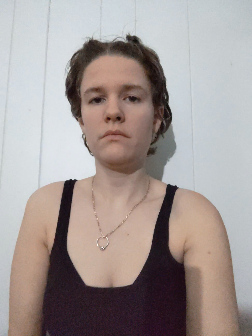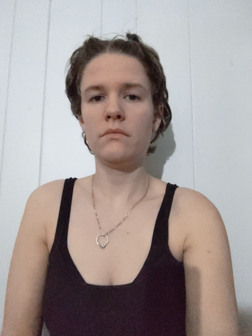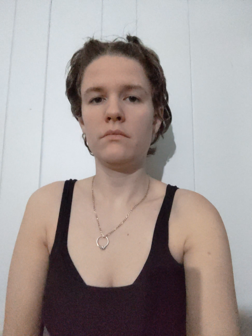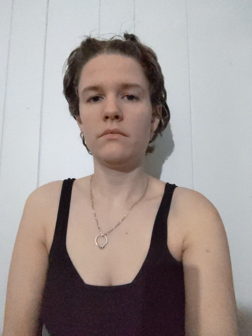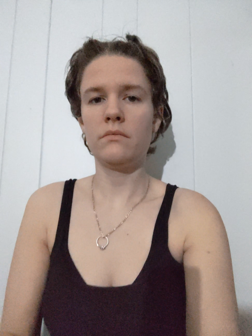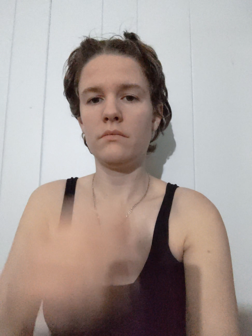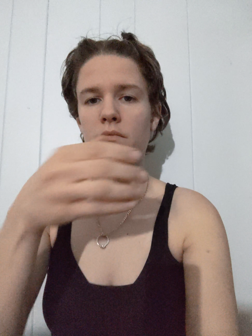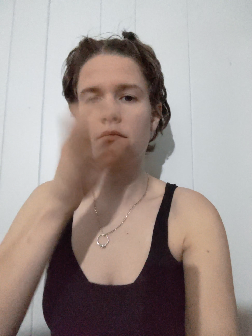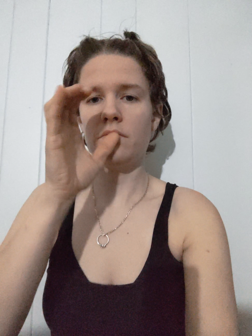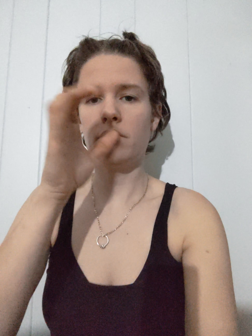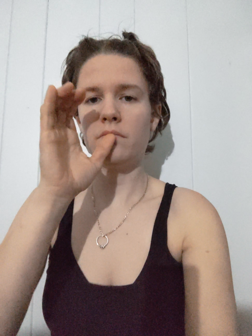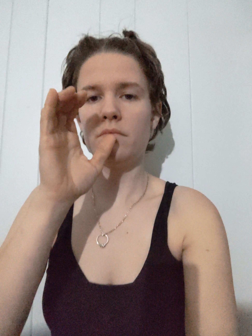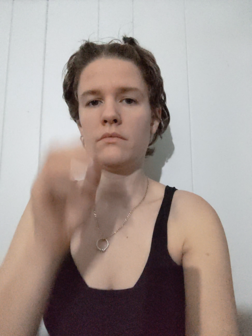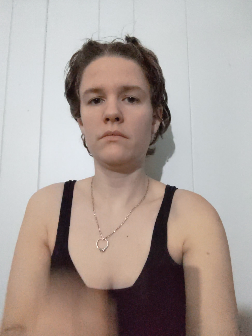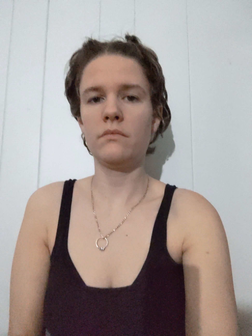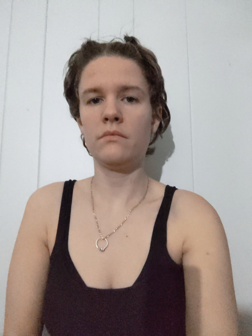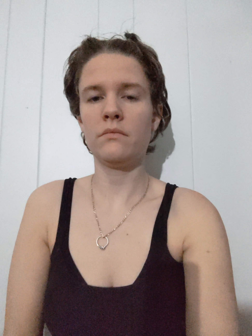drink